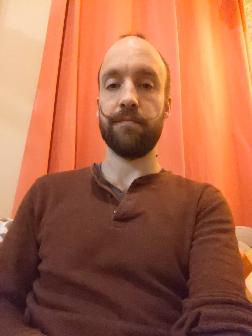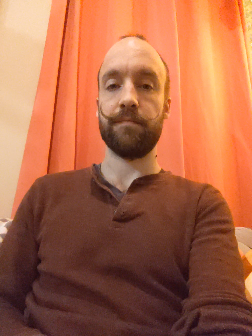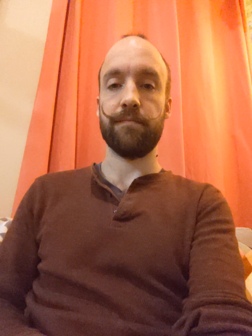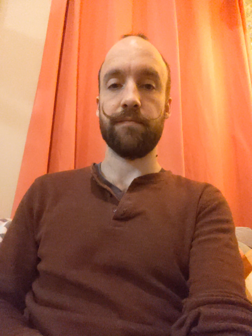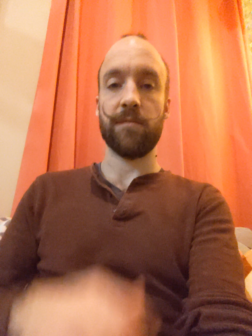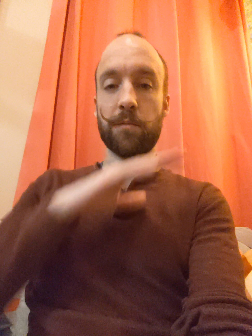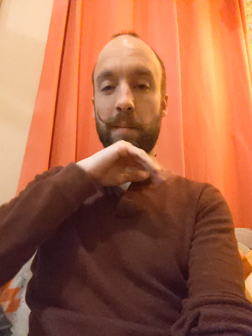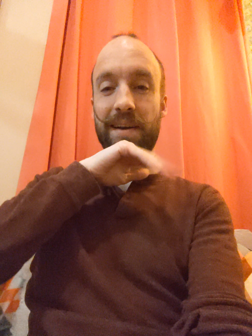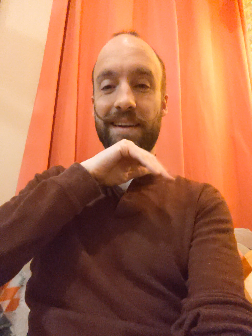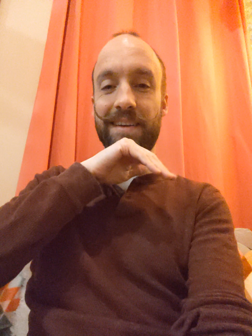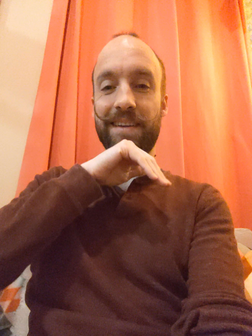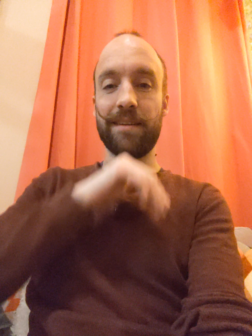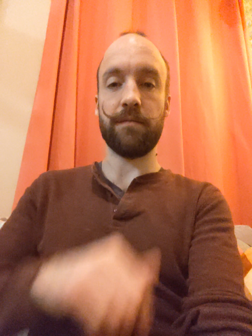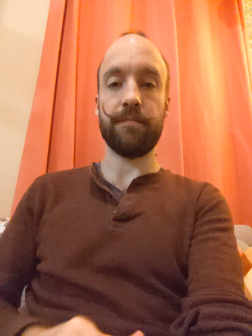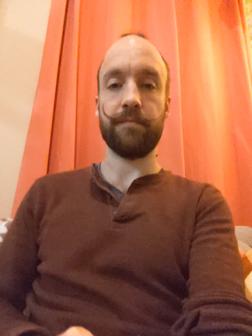pig